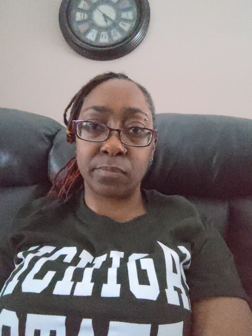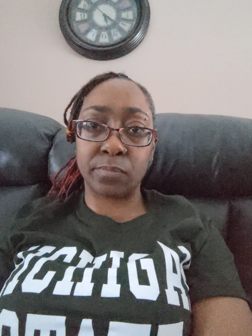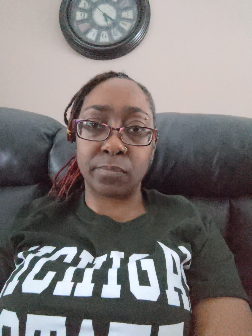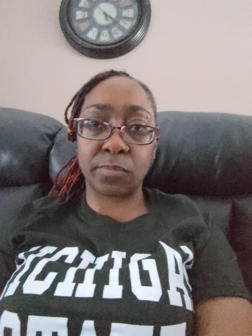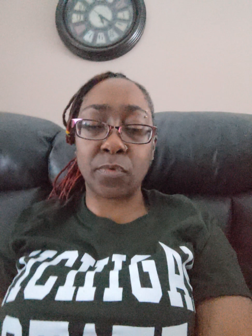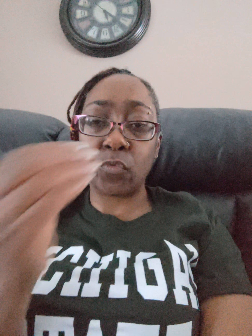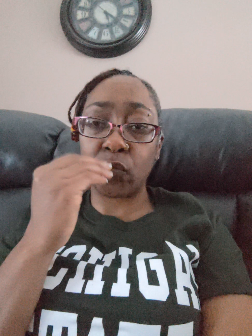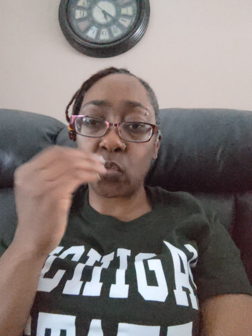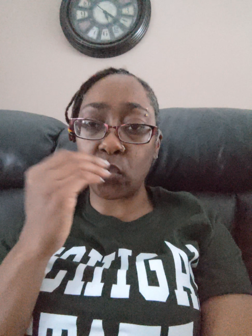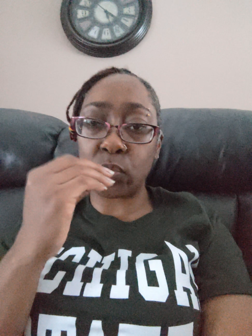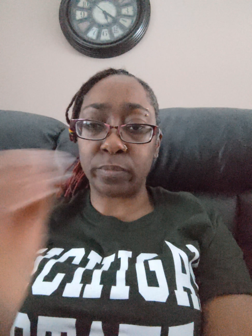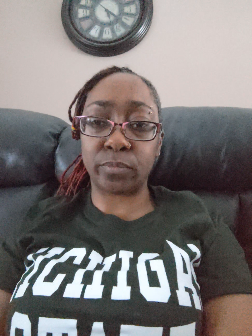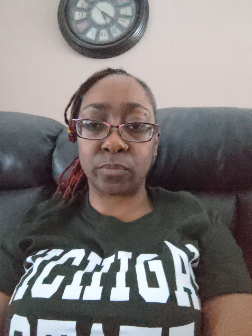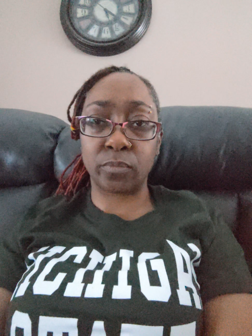food